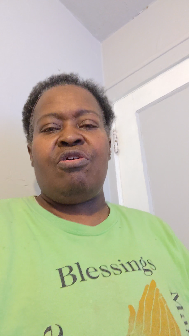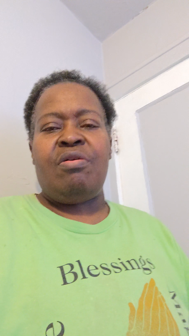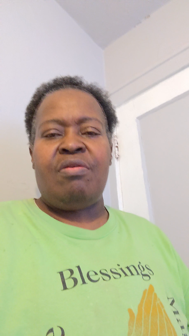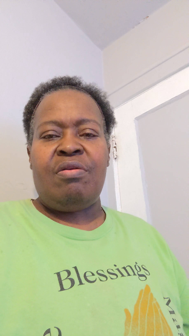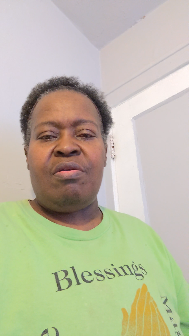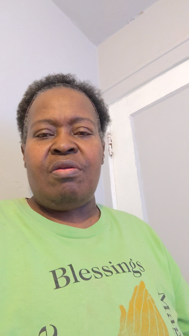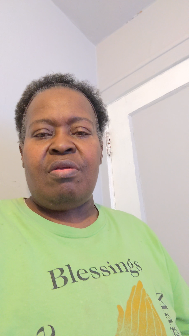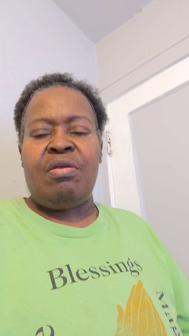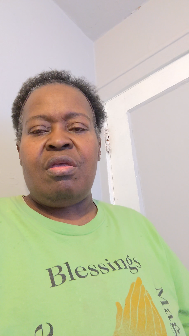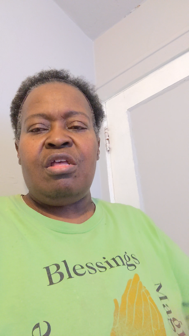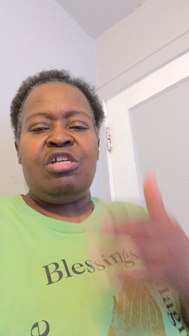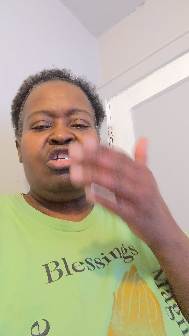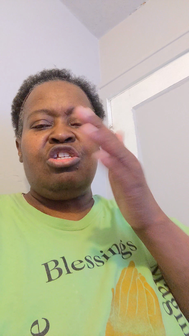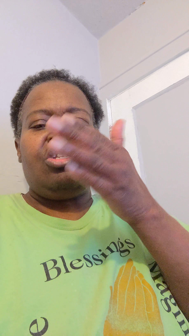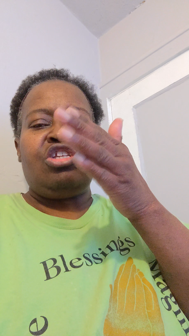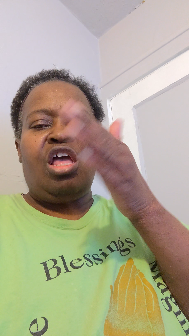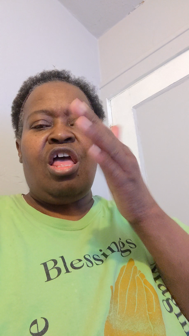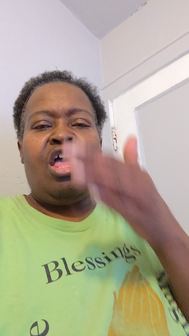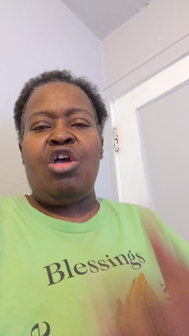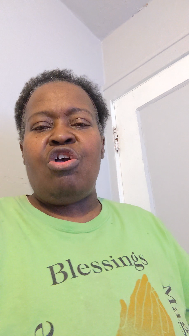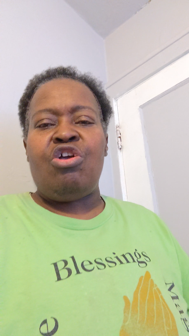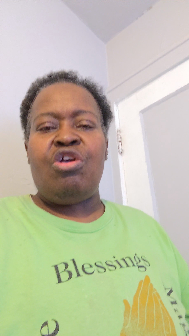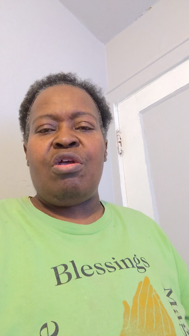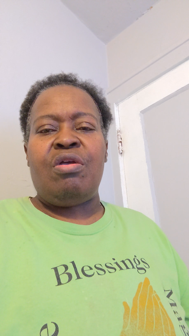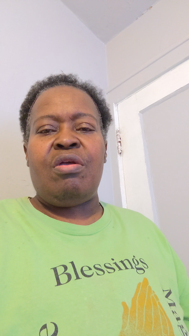share